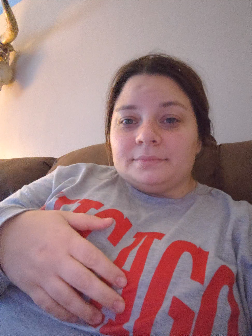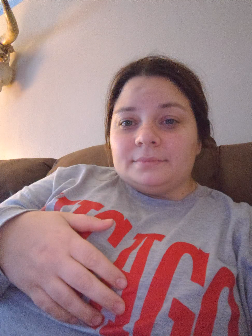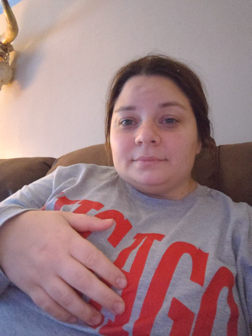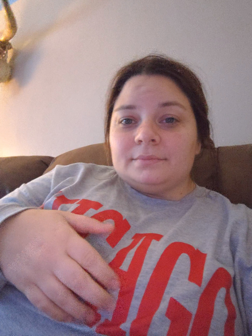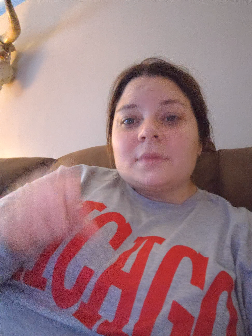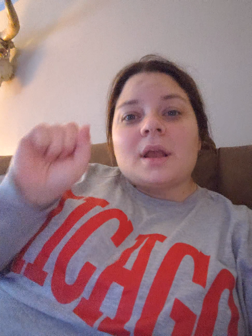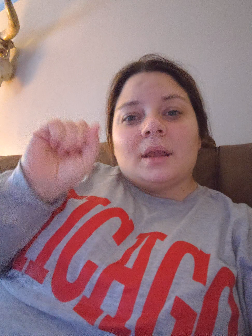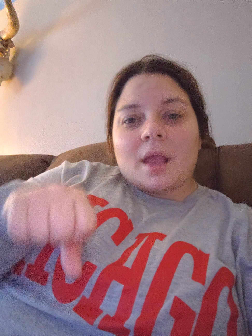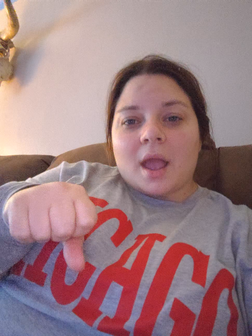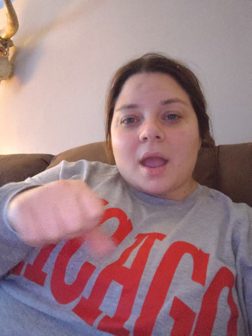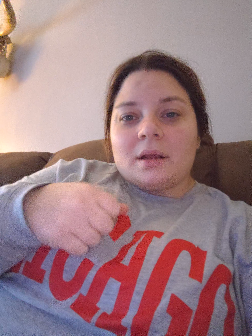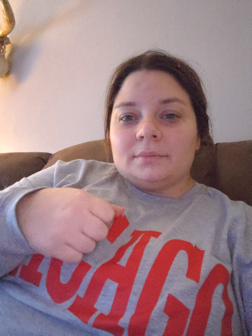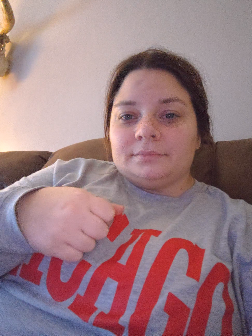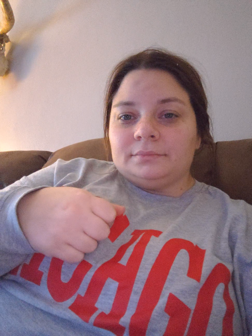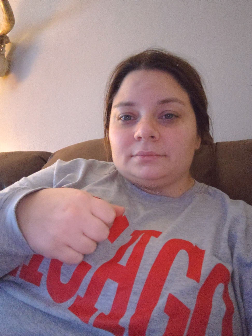can